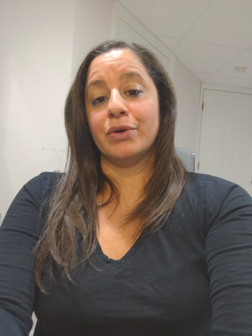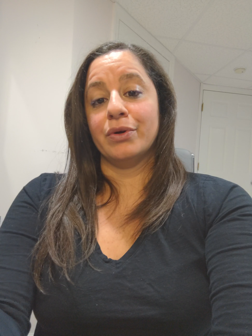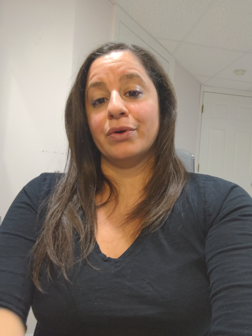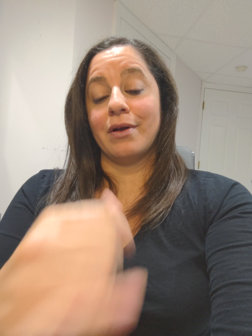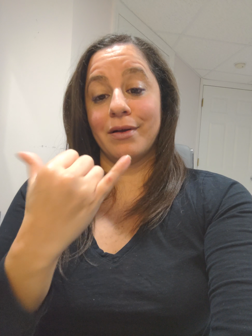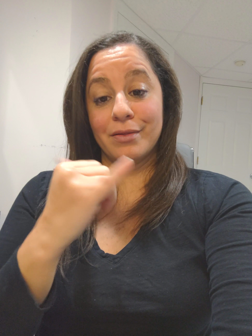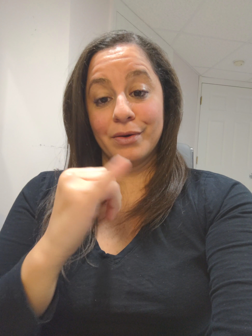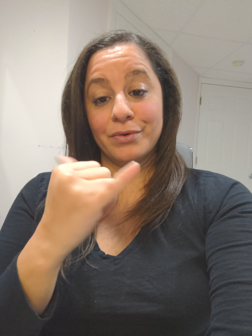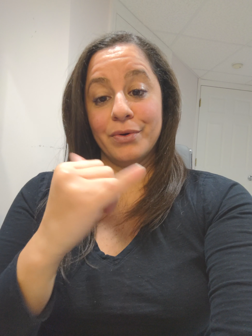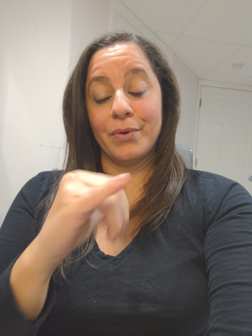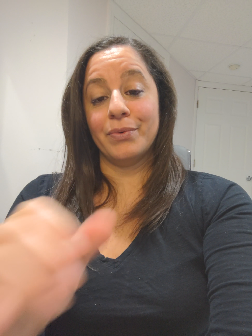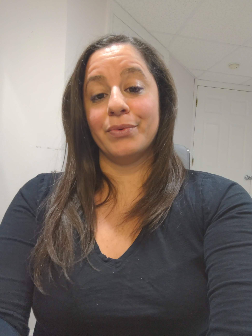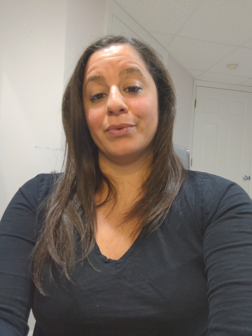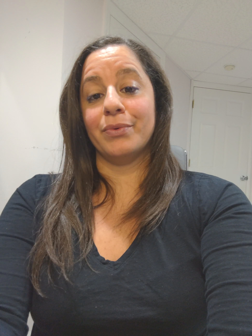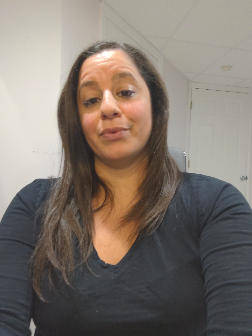yellow